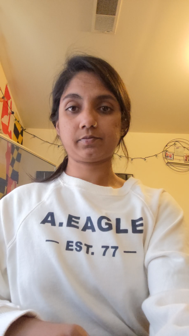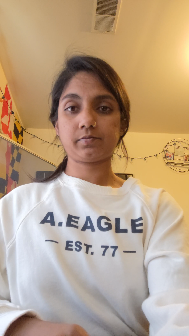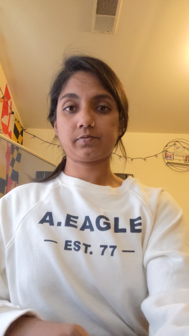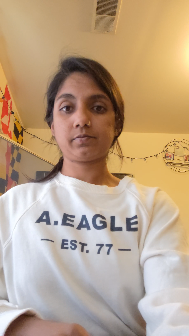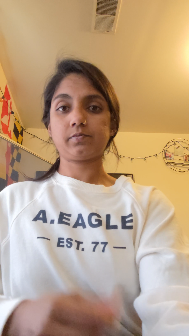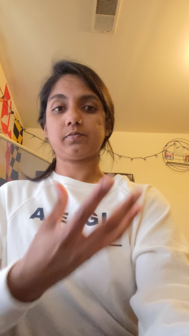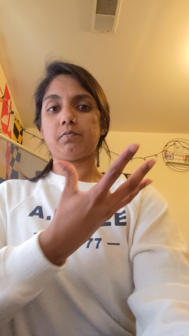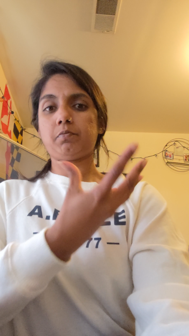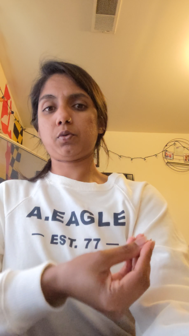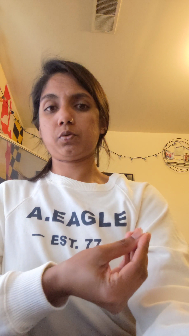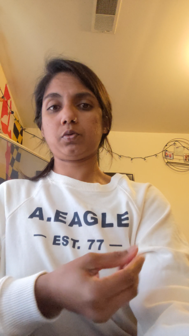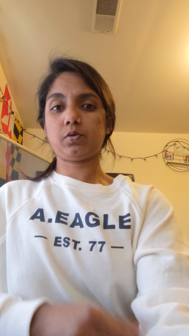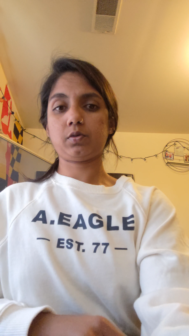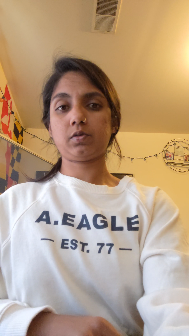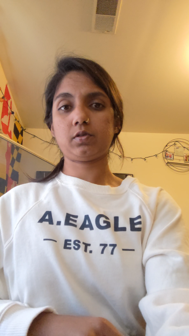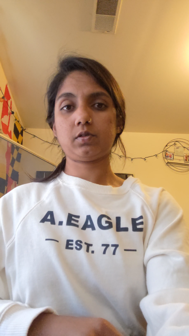poor